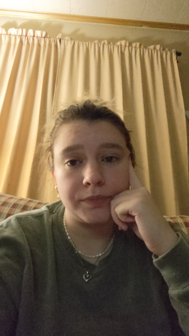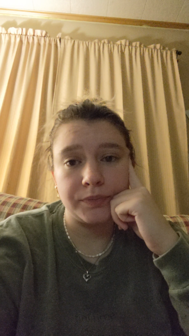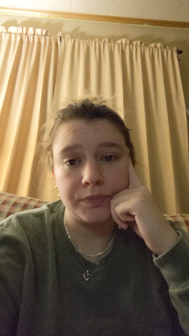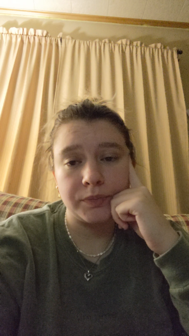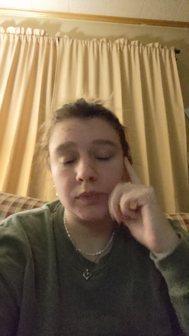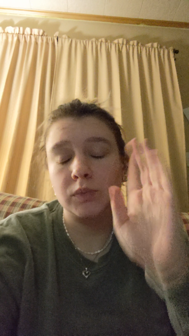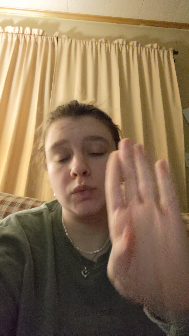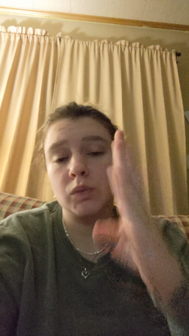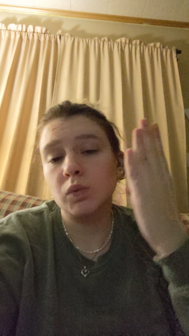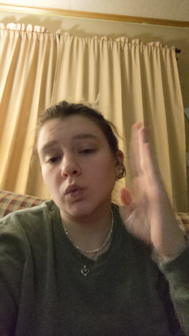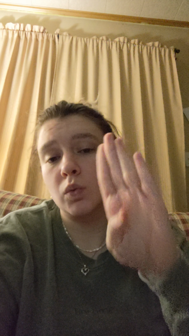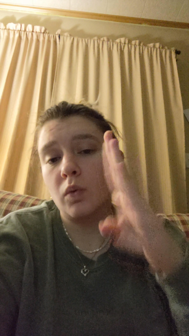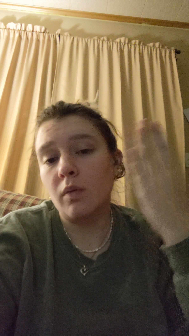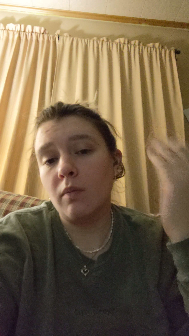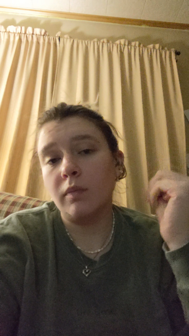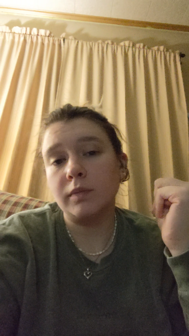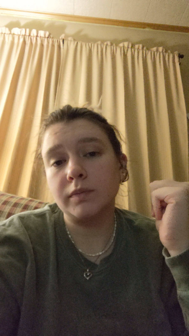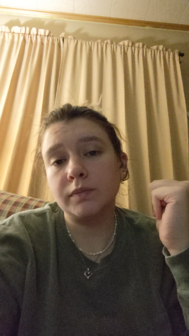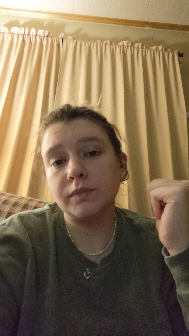door